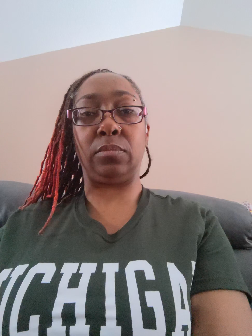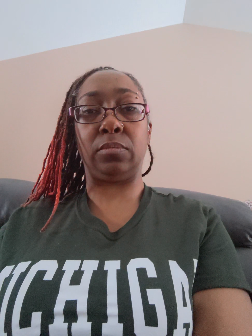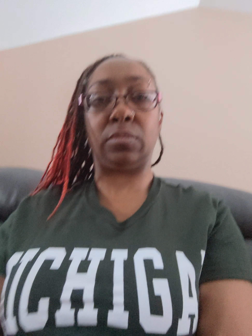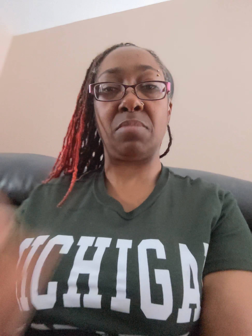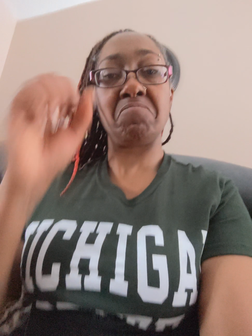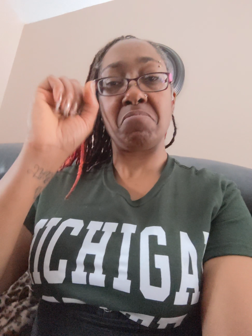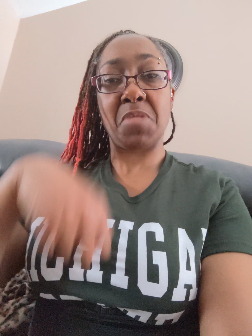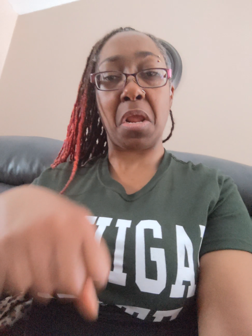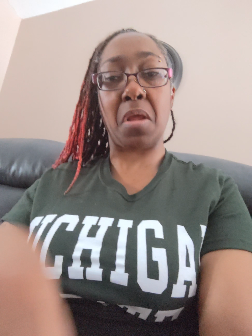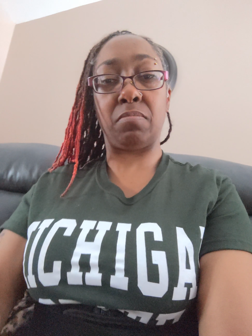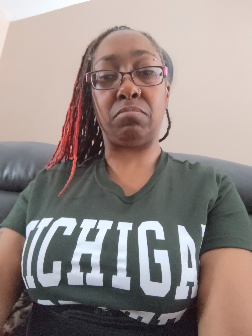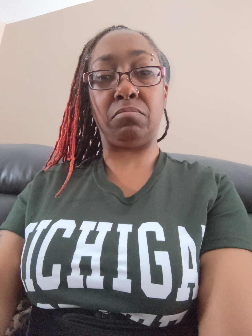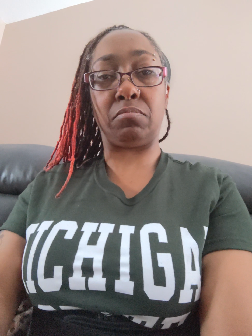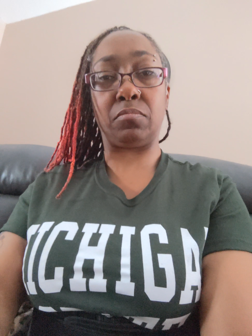can